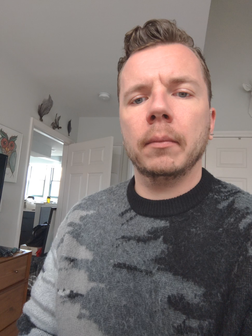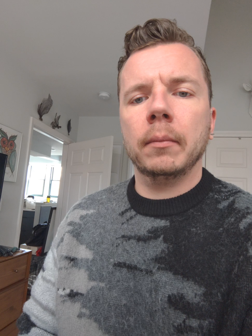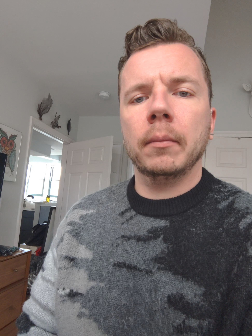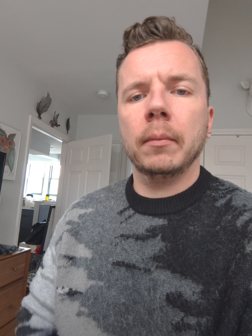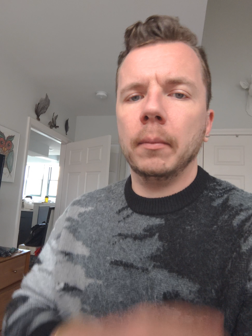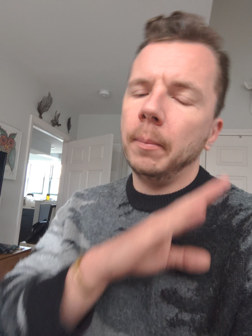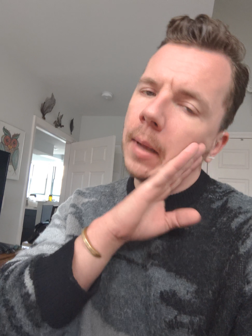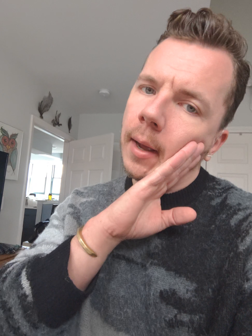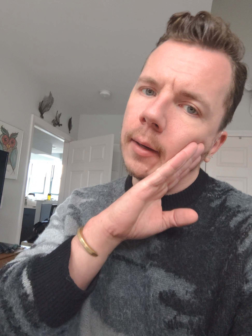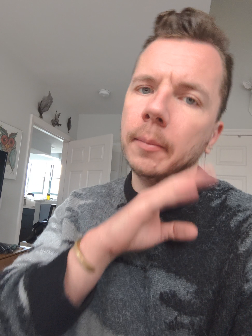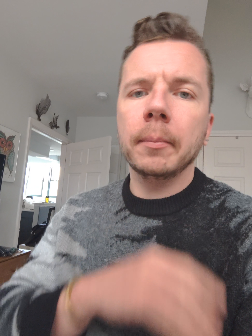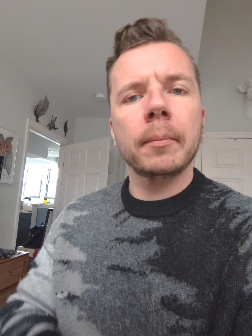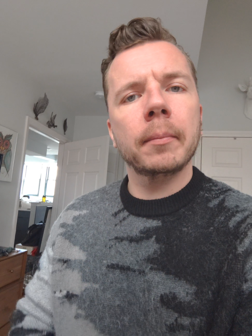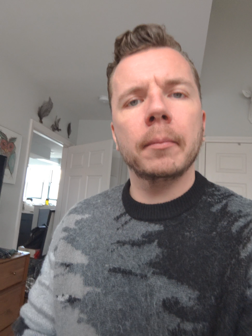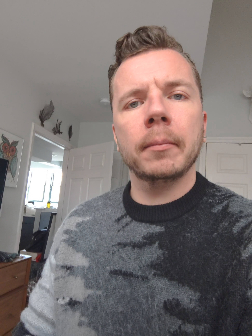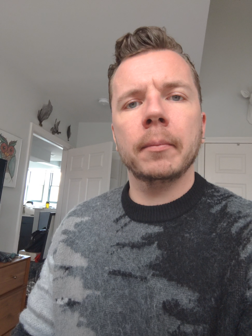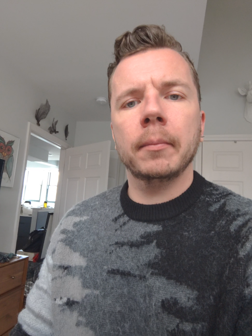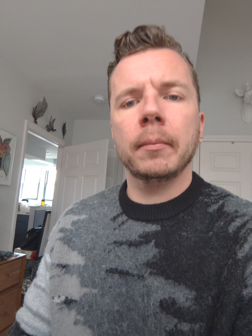bed